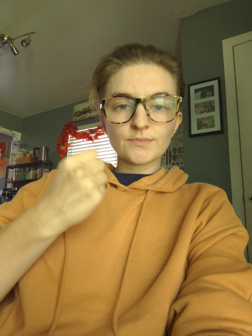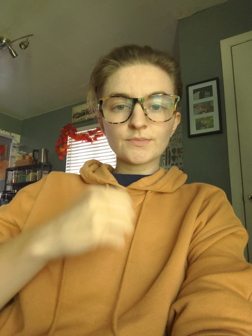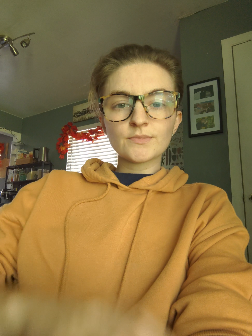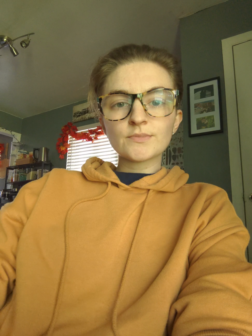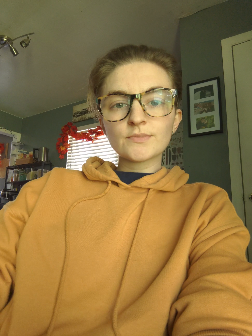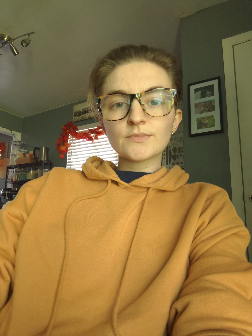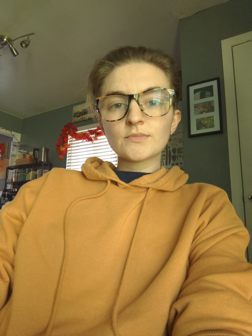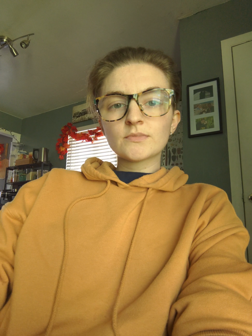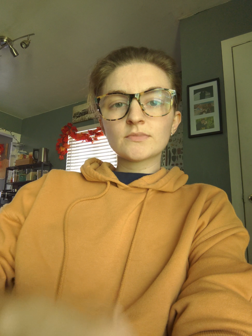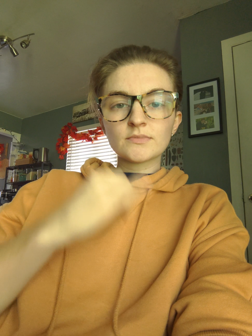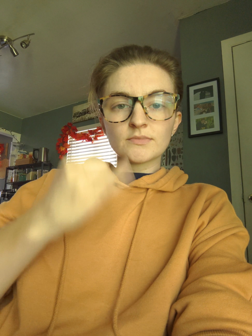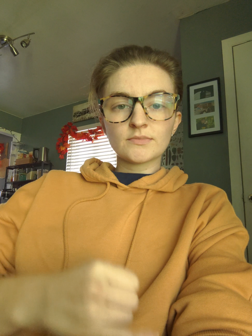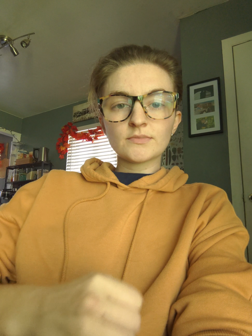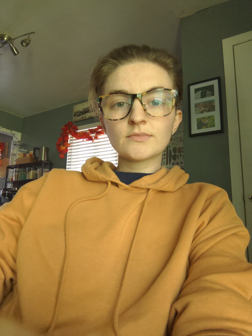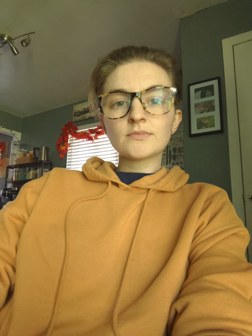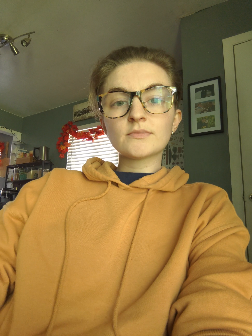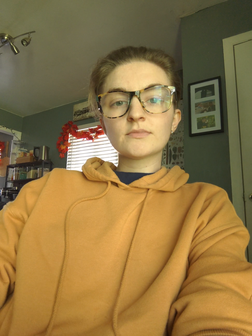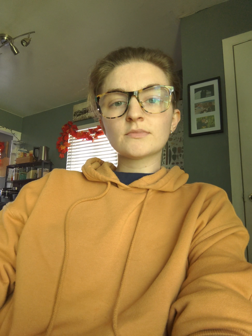last